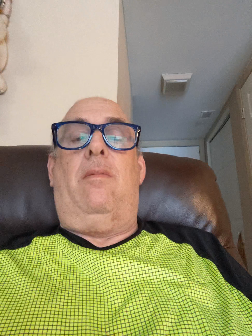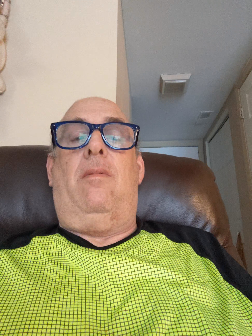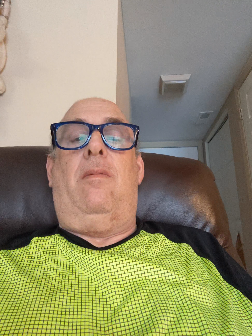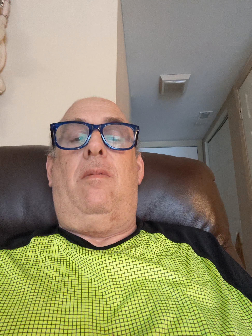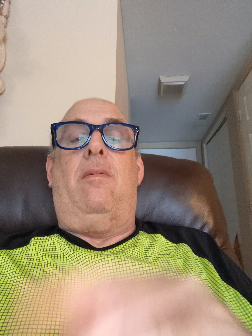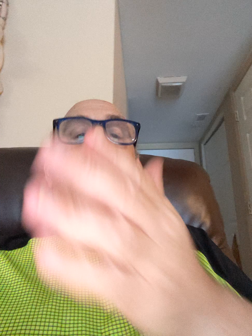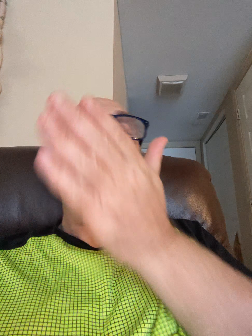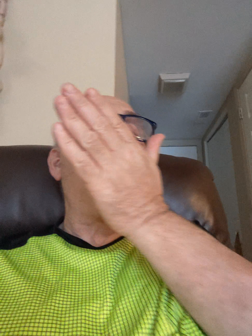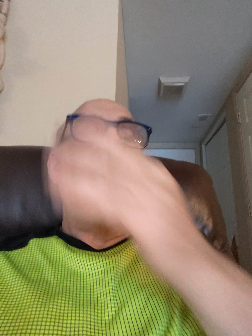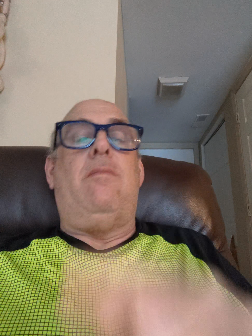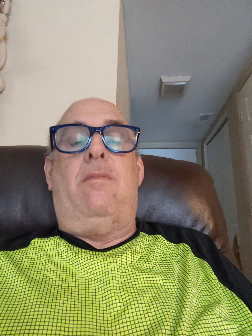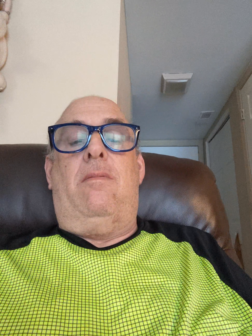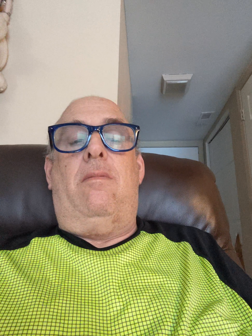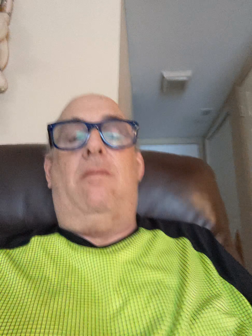grass